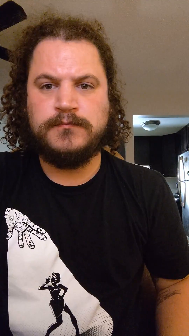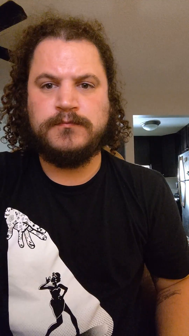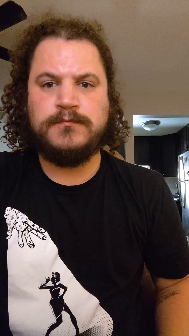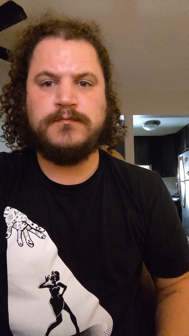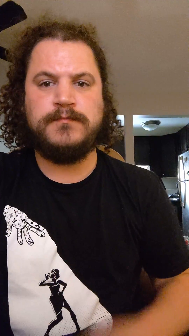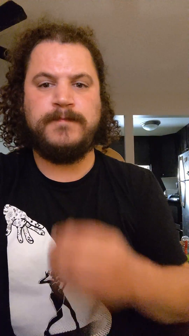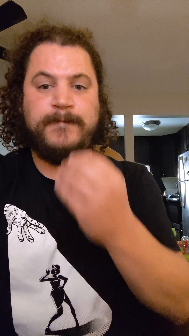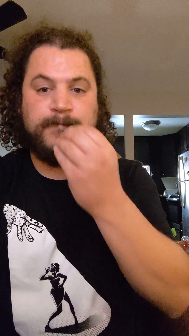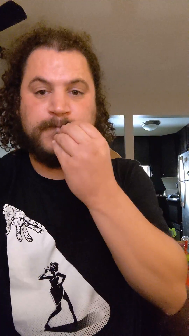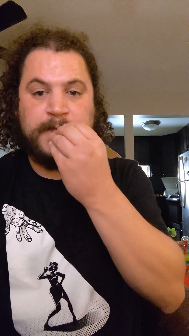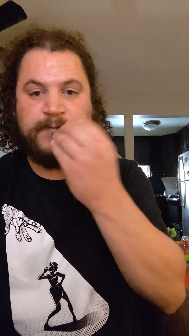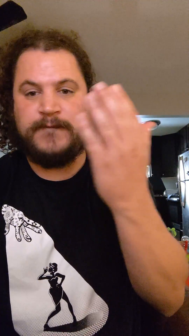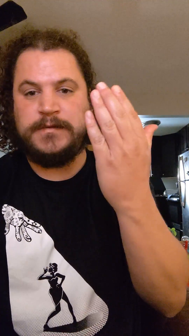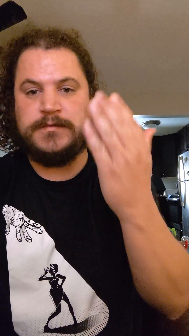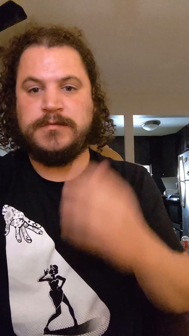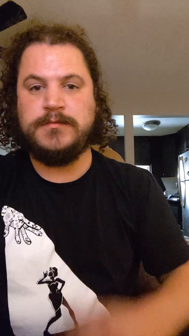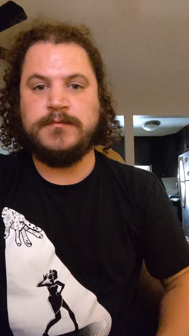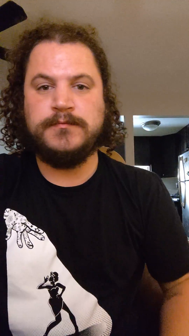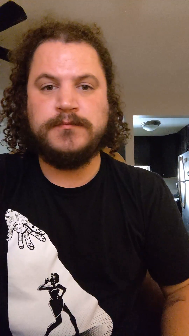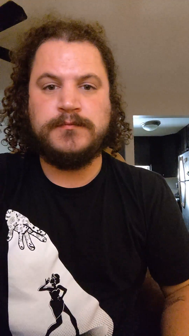breakfast